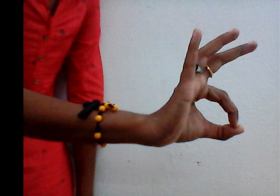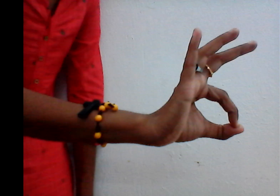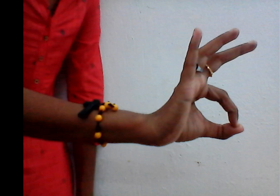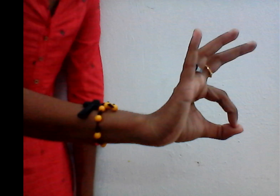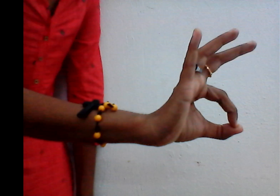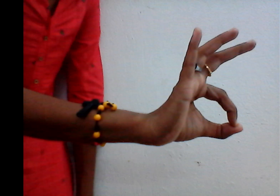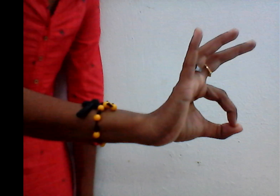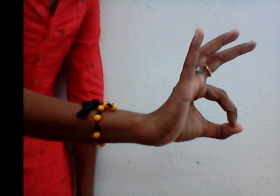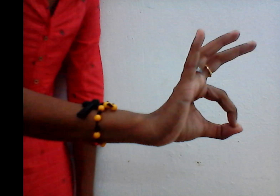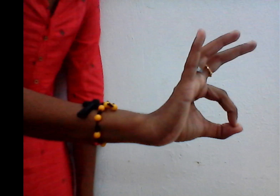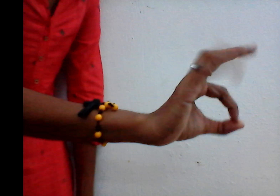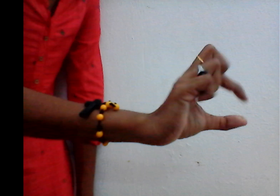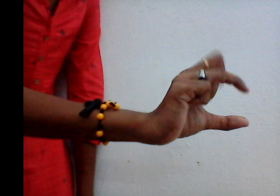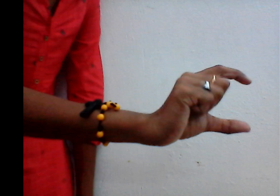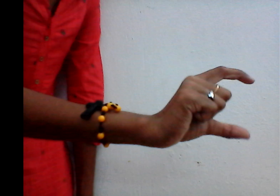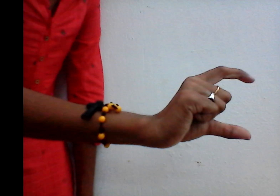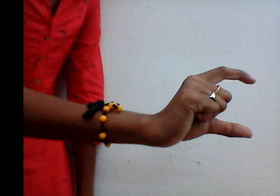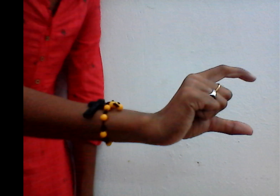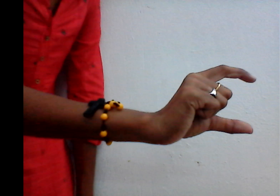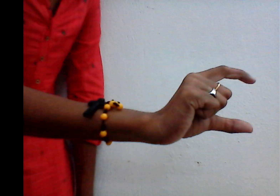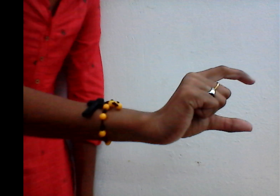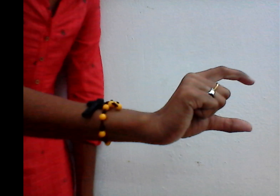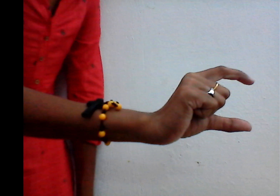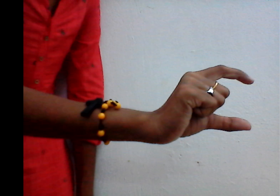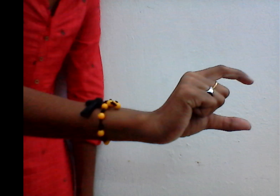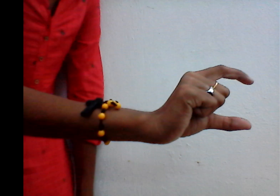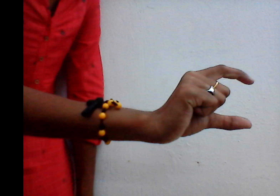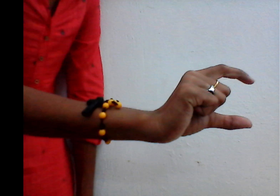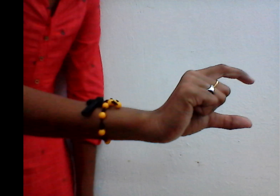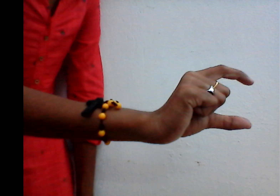ഓ